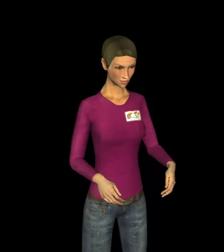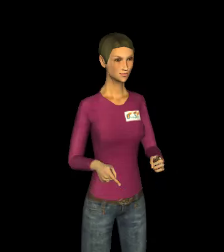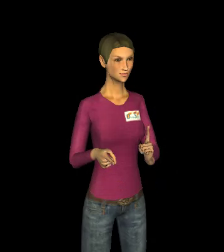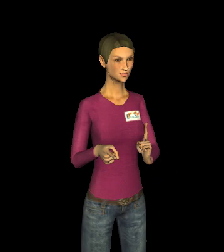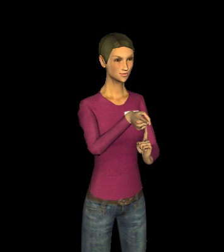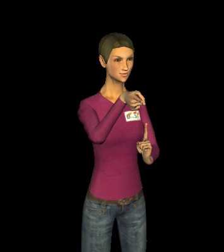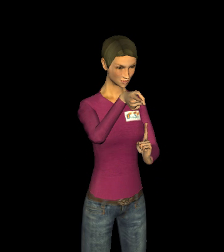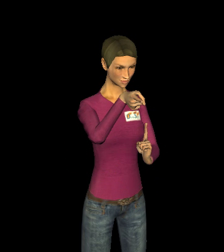أساسي